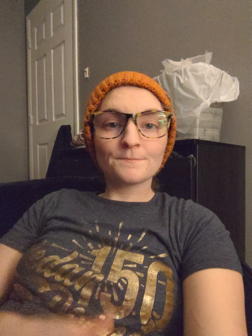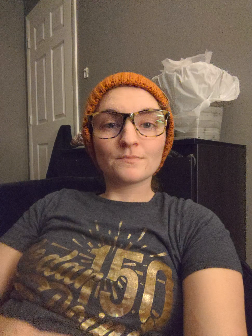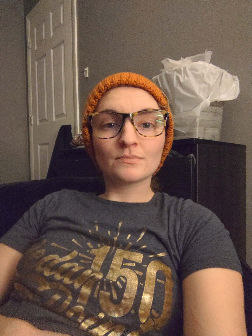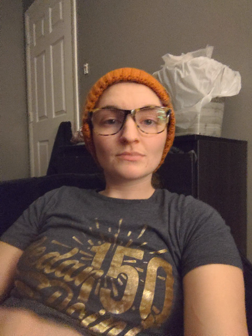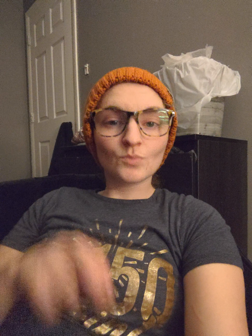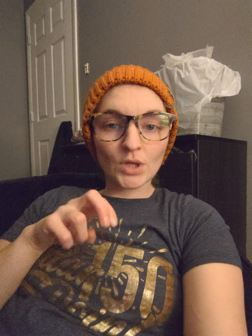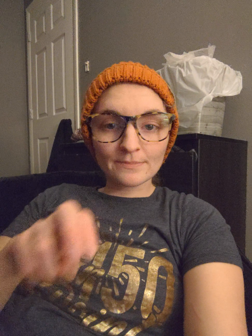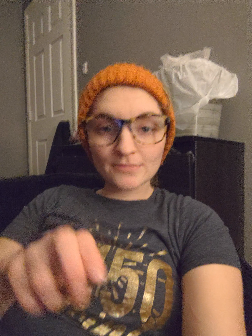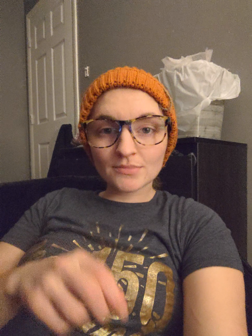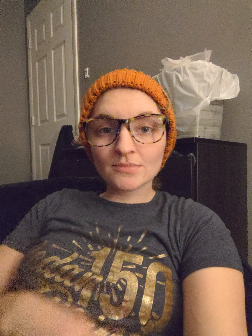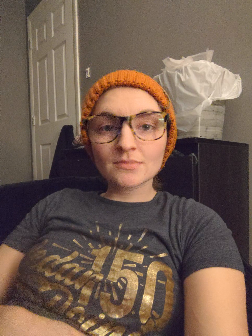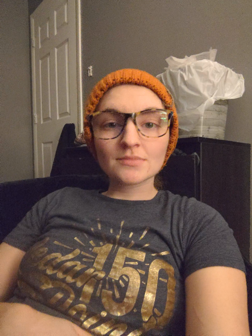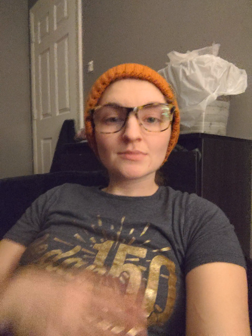ride